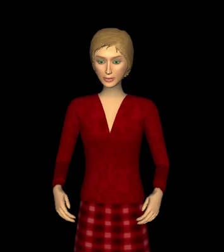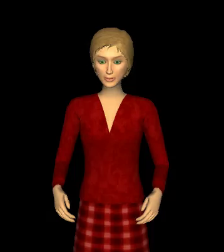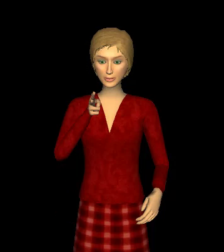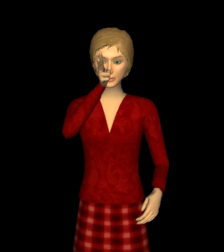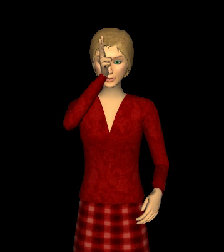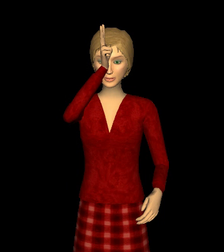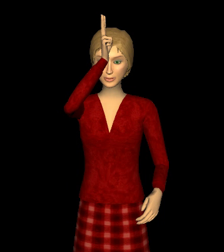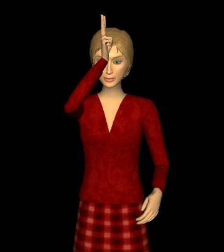غبي